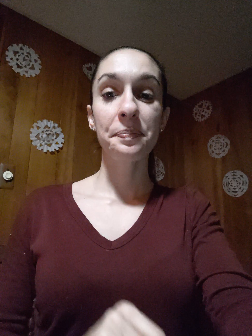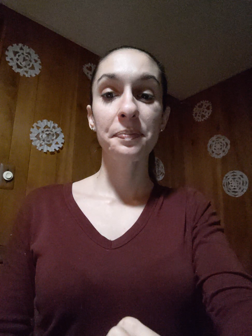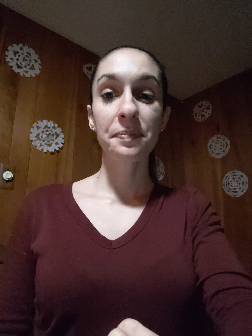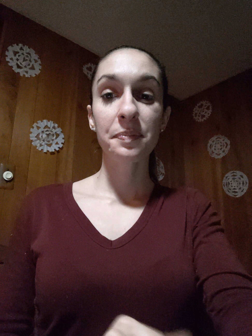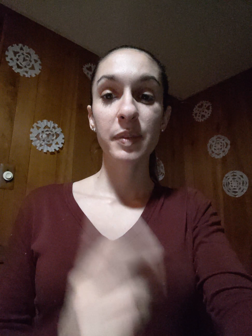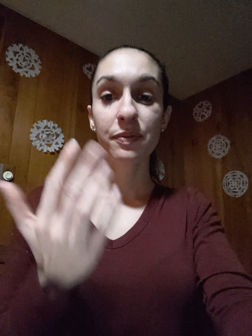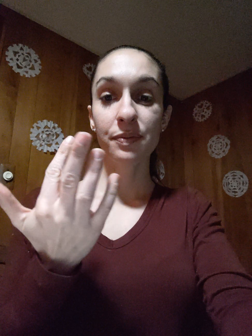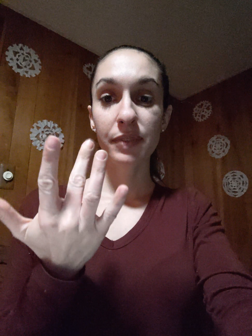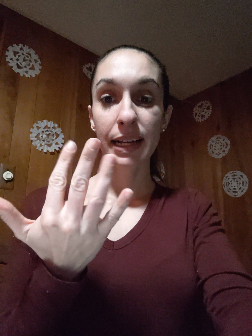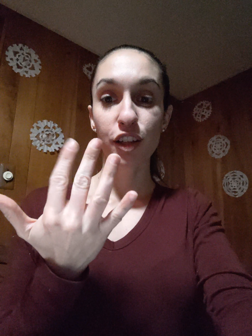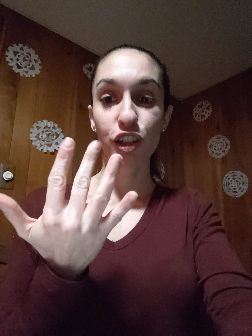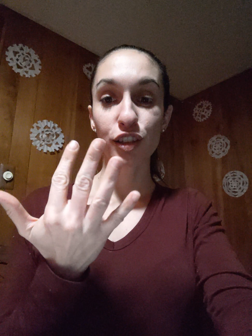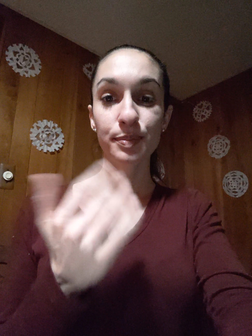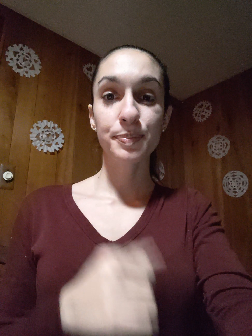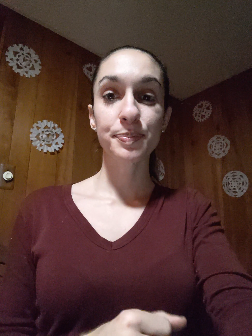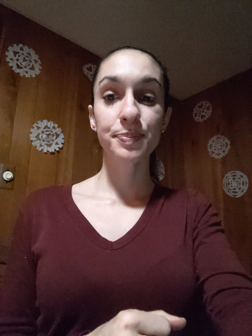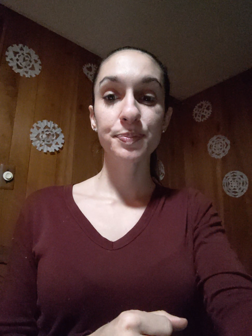finger